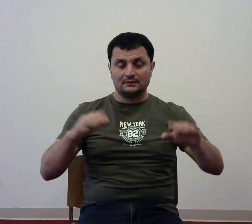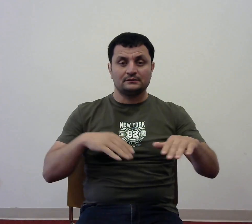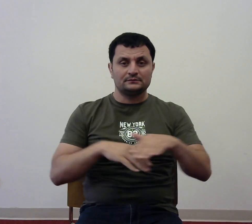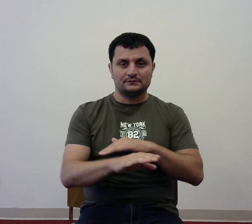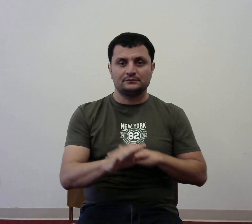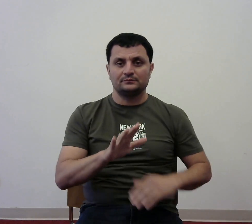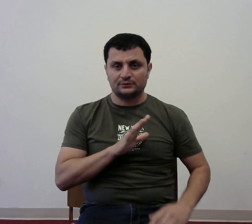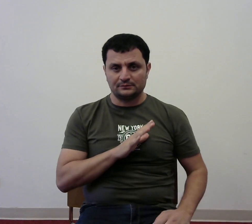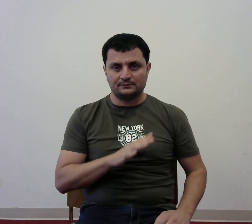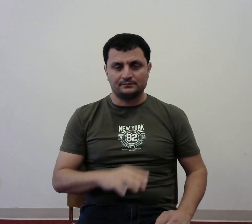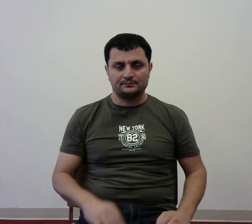getmək